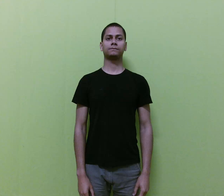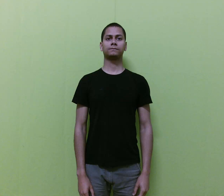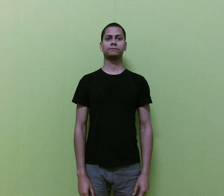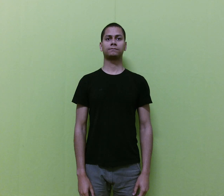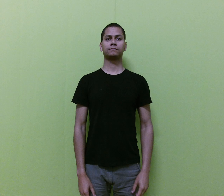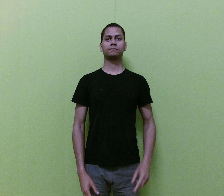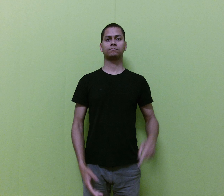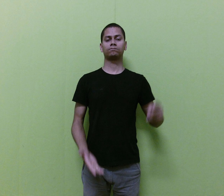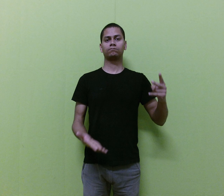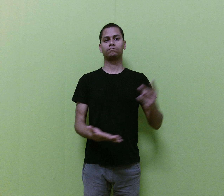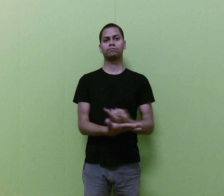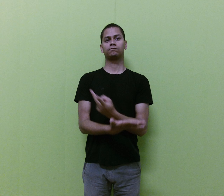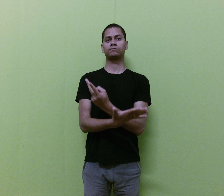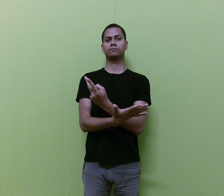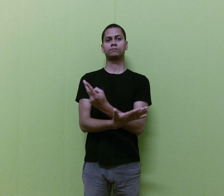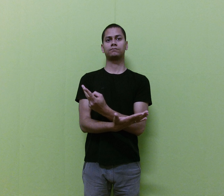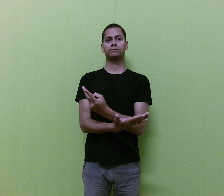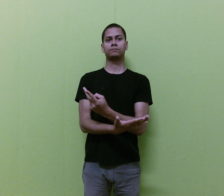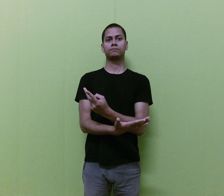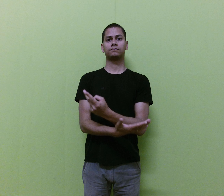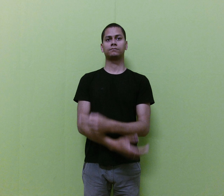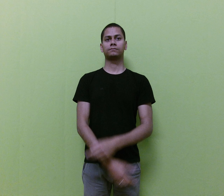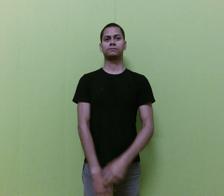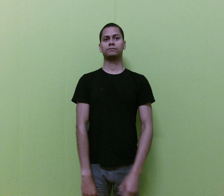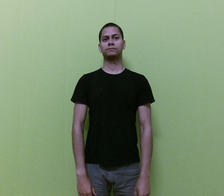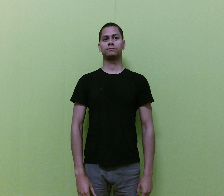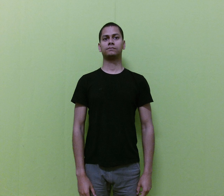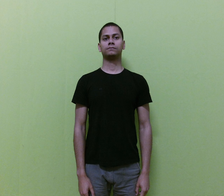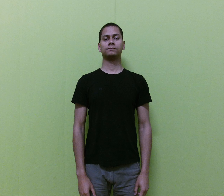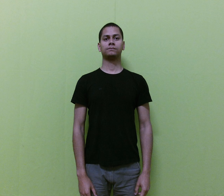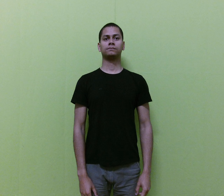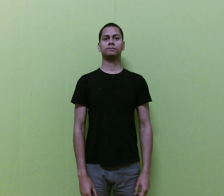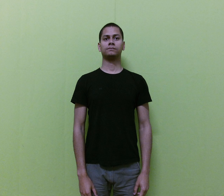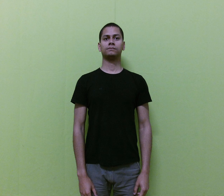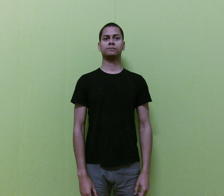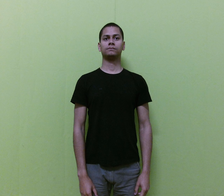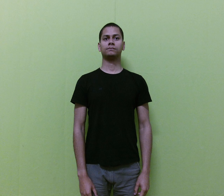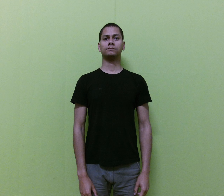acontecer